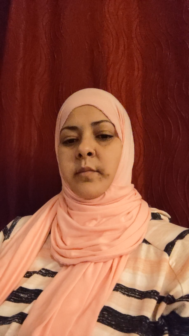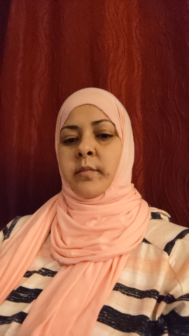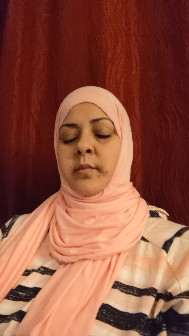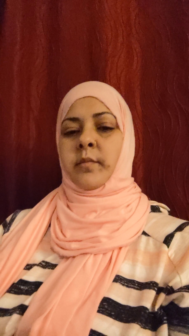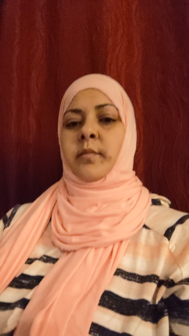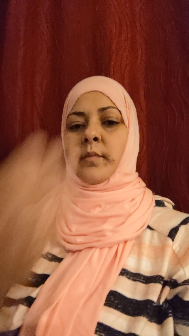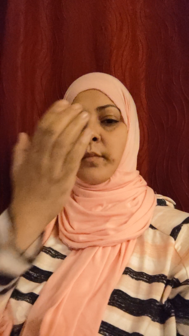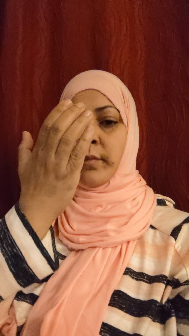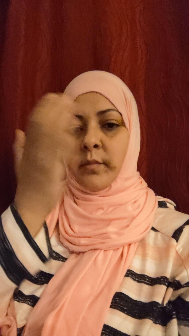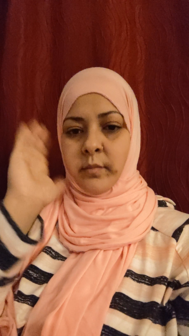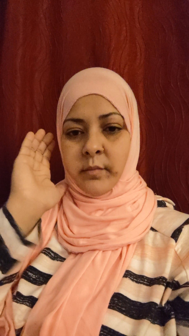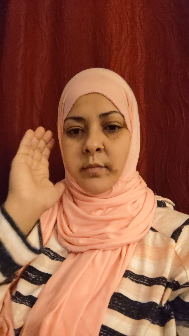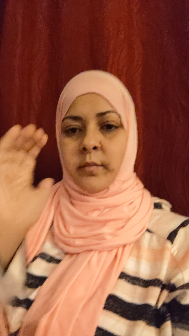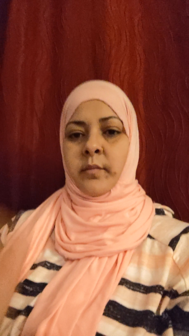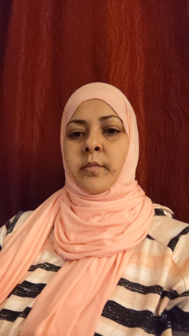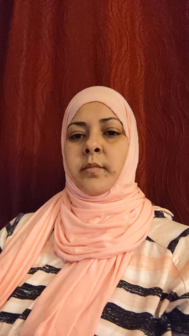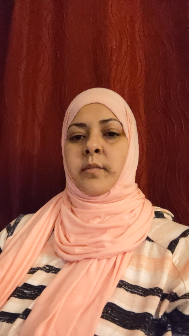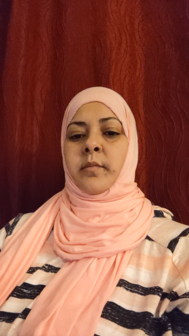peekaboo